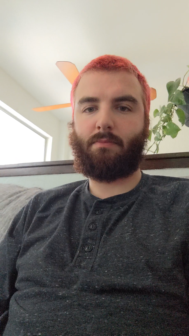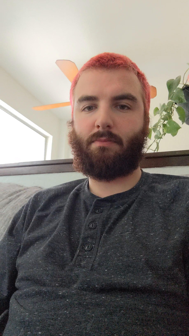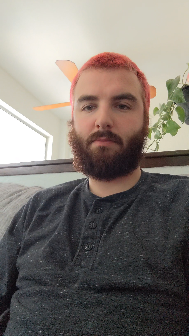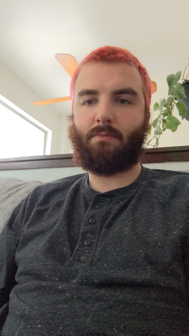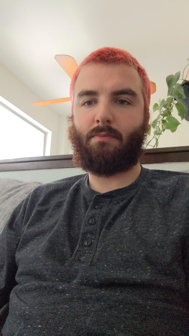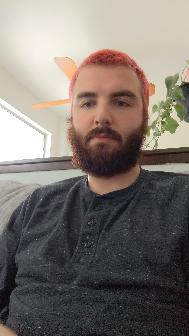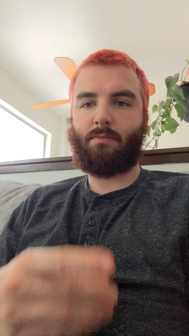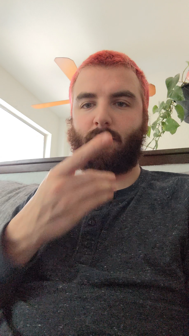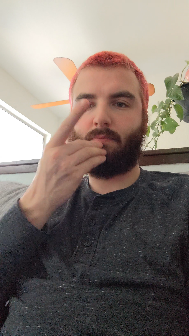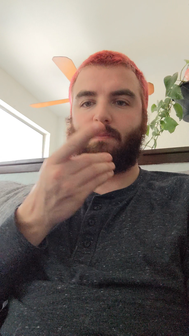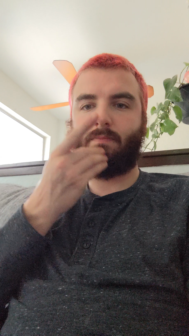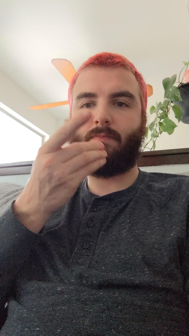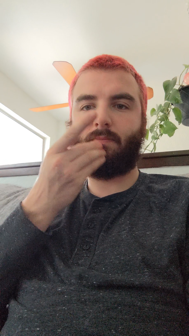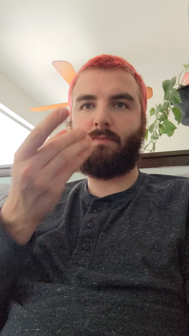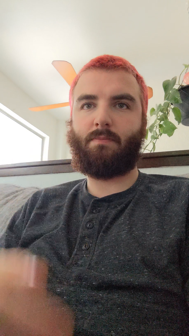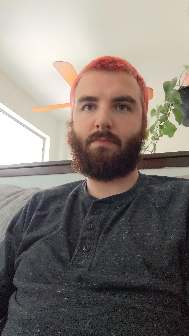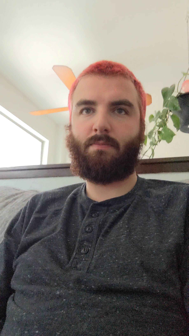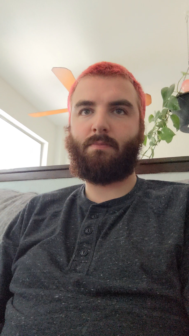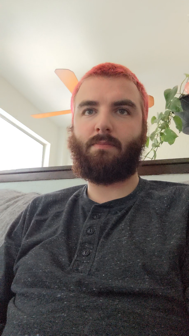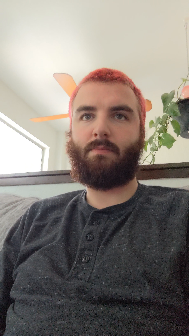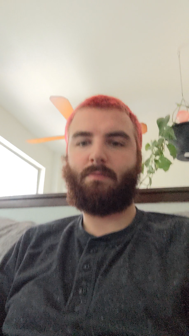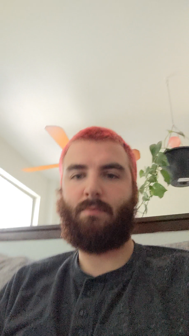dinner